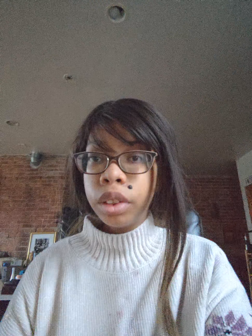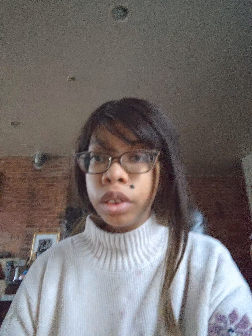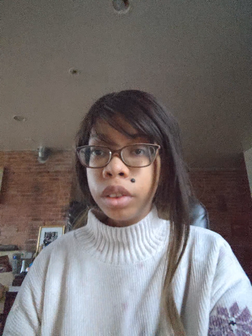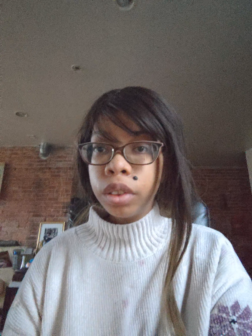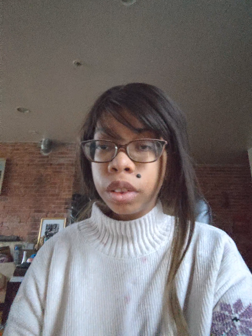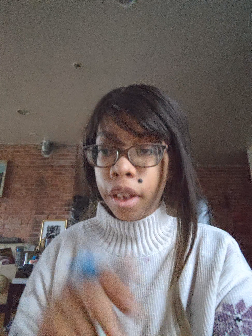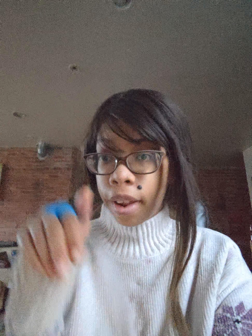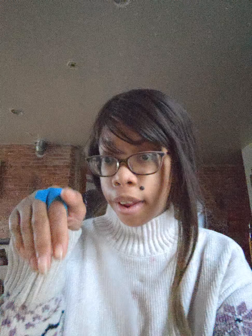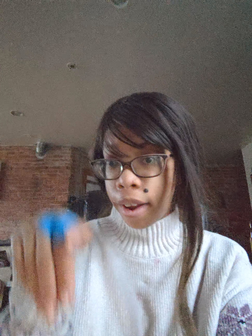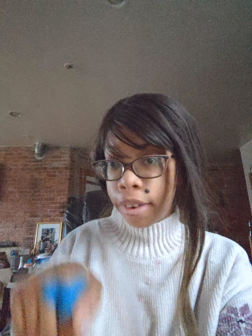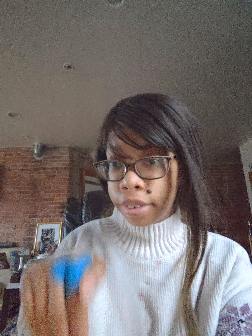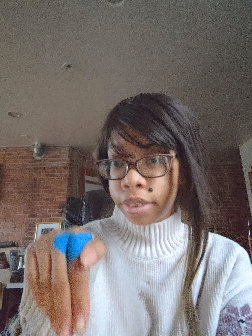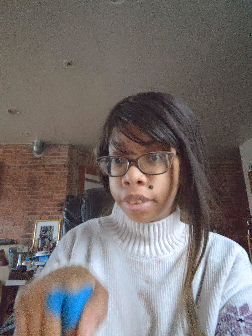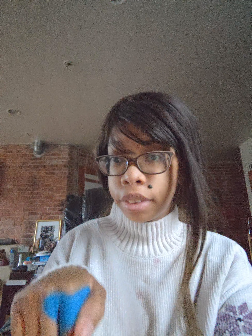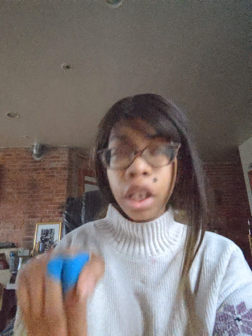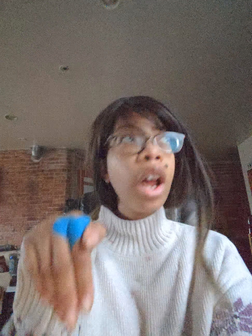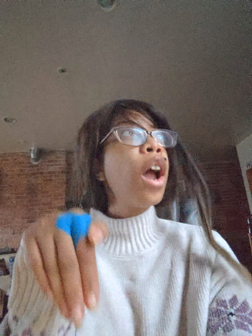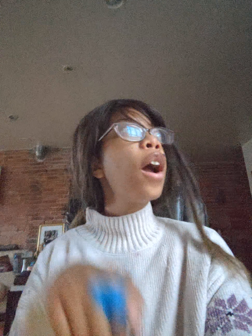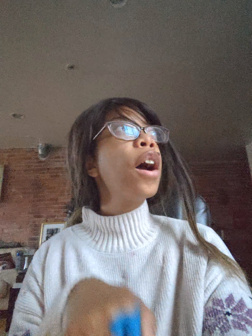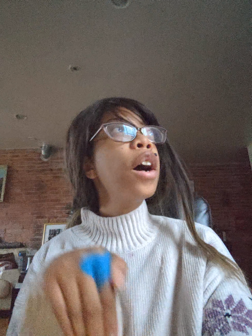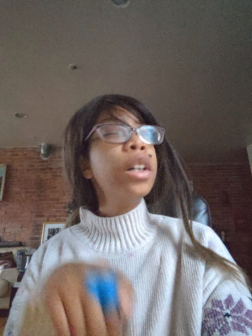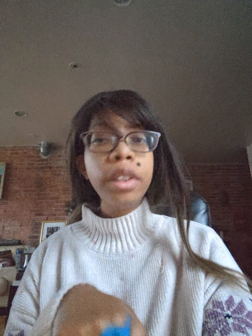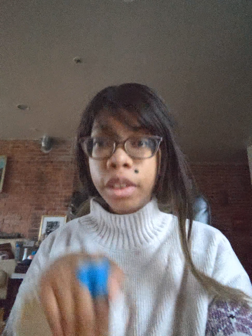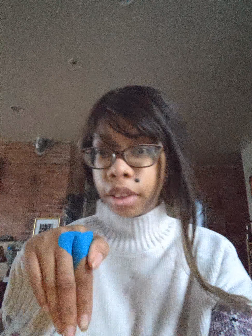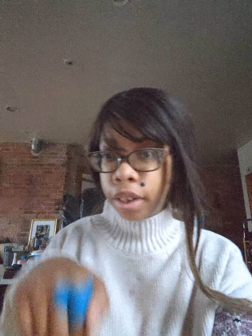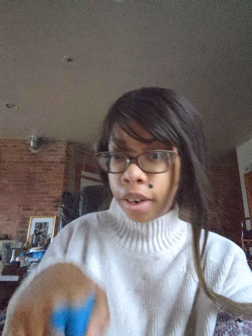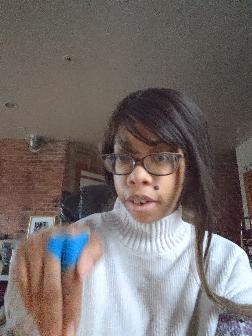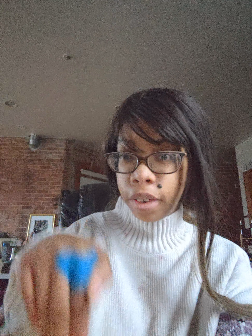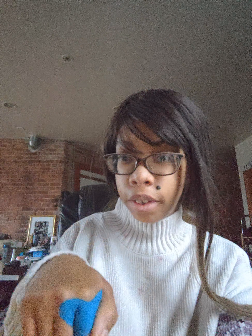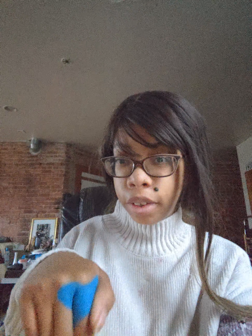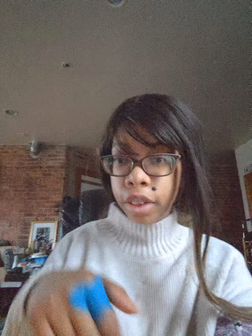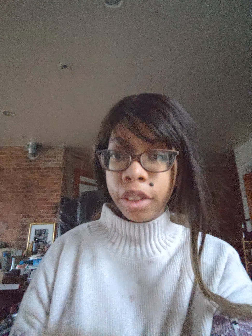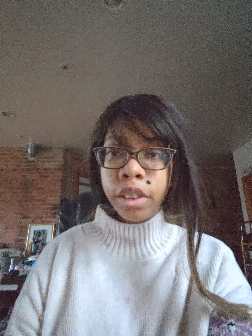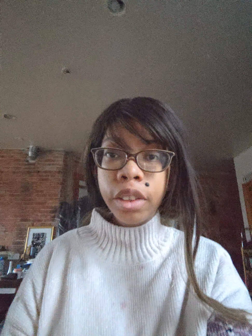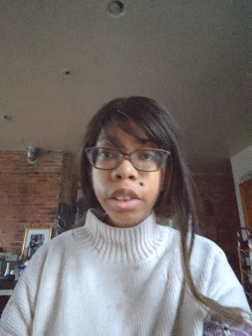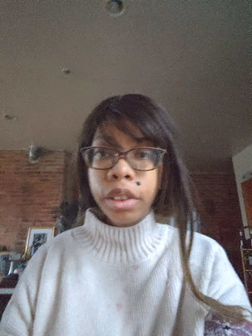night